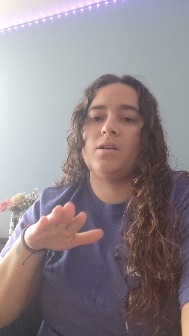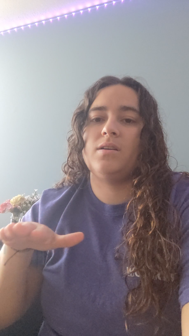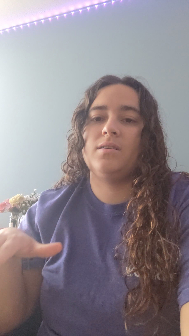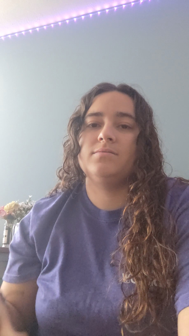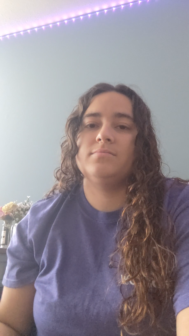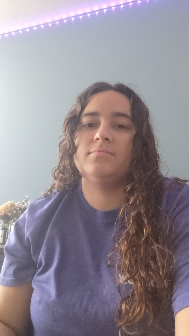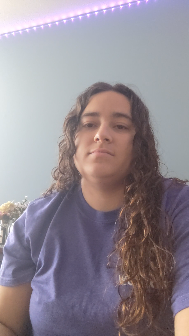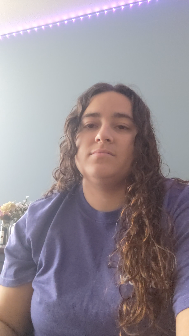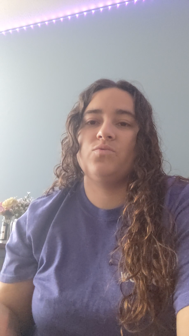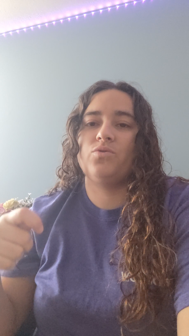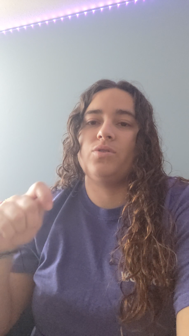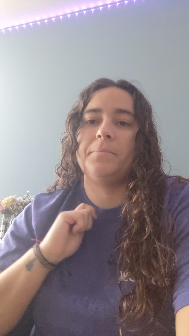rip